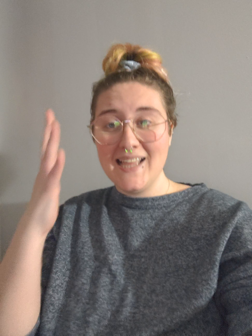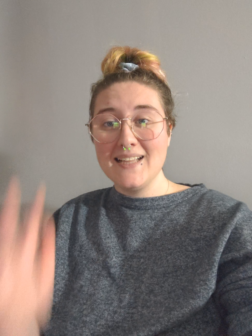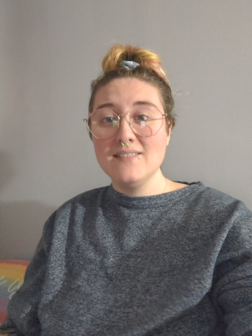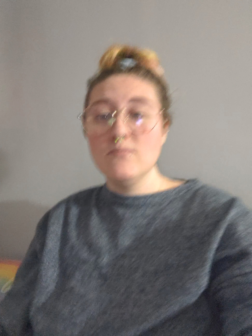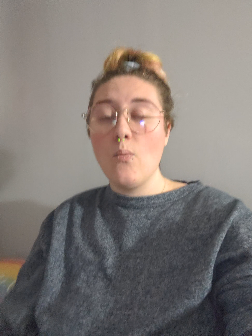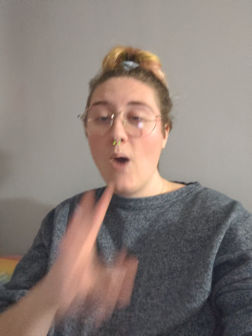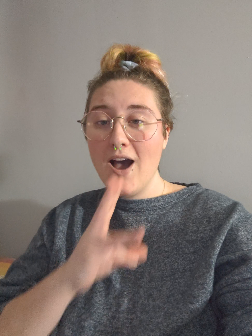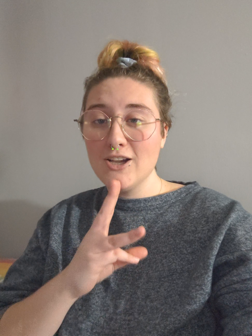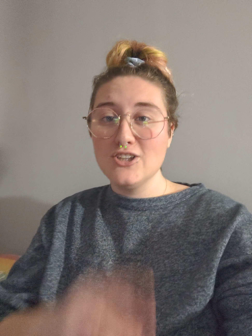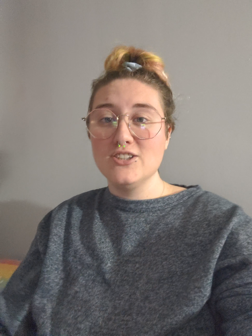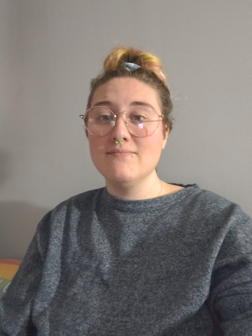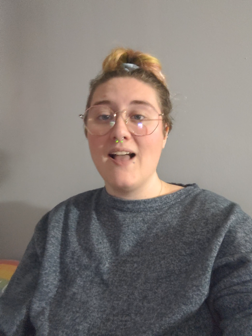water